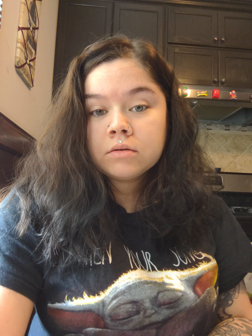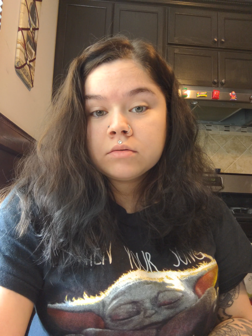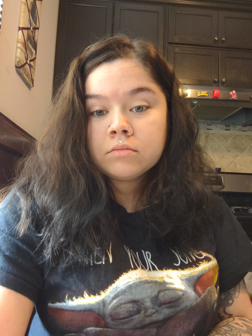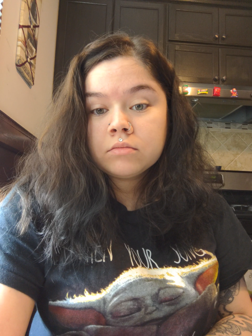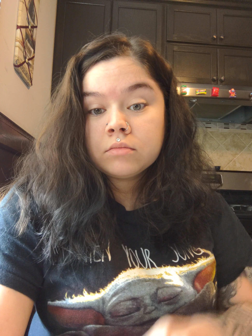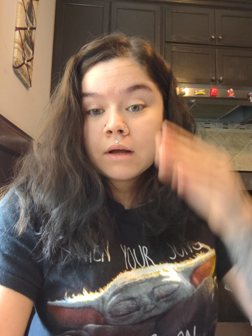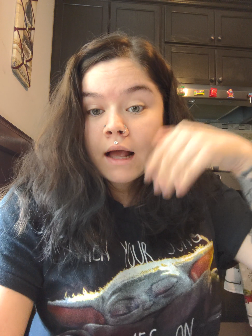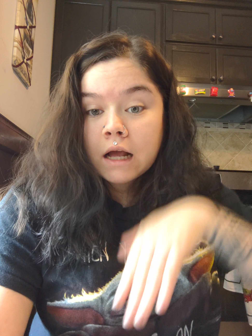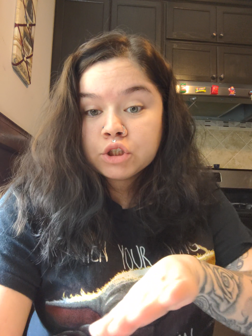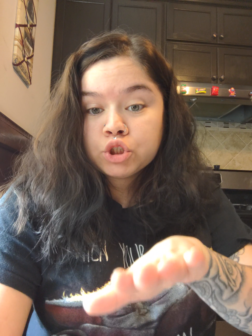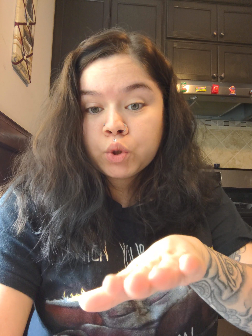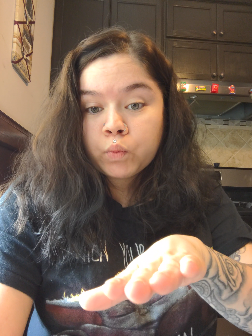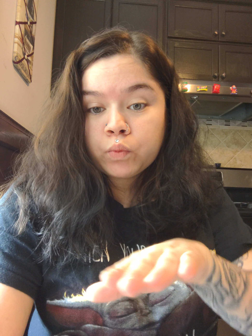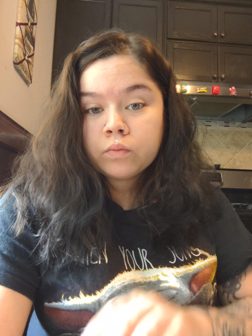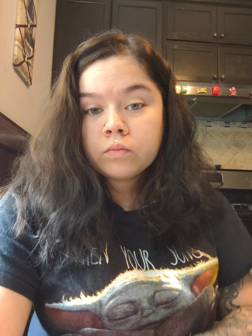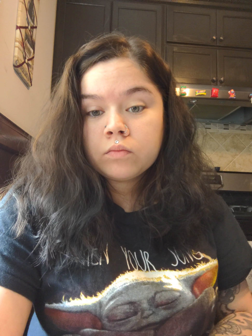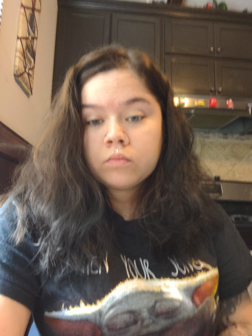into